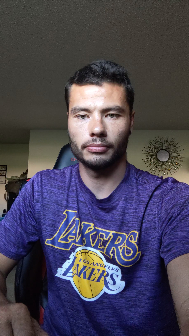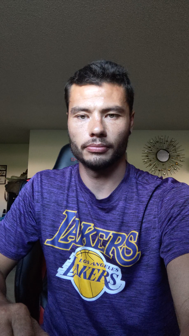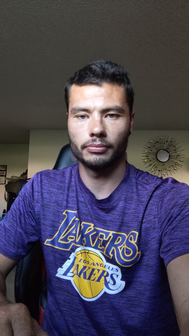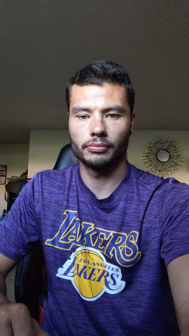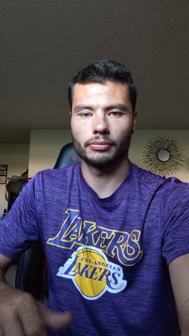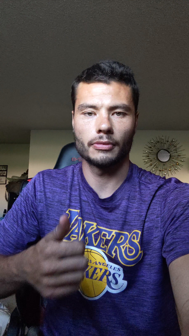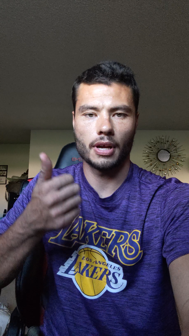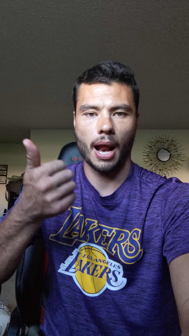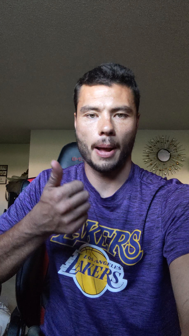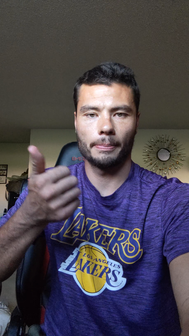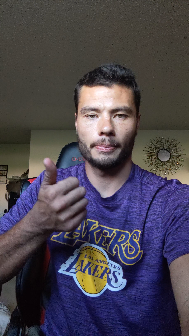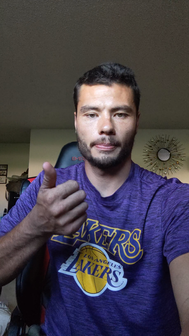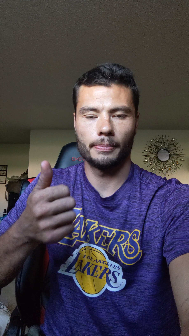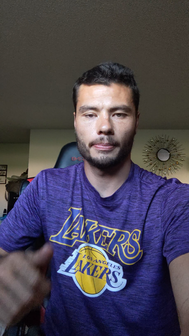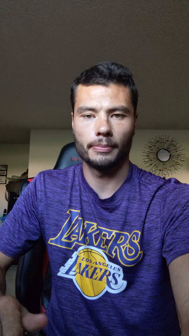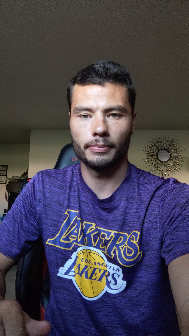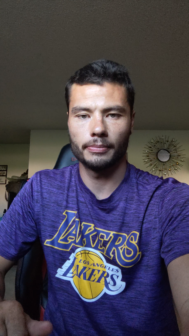help